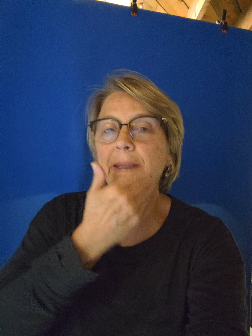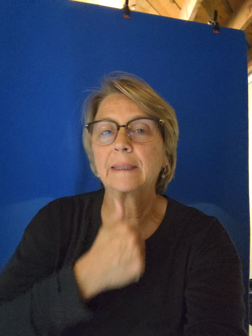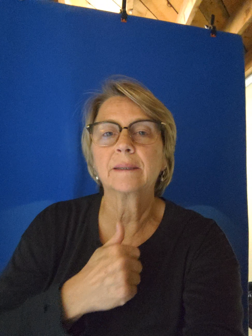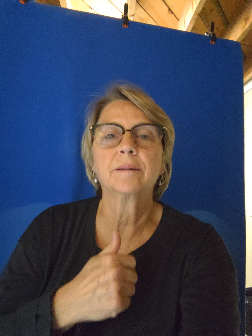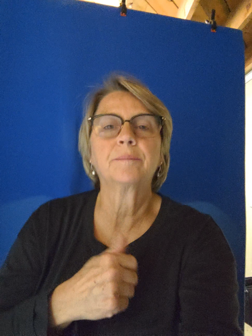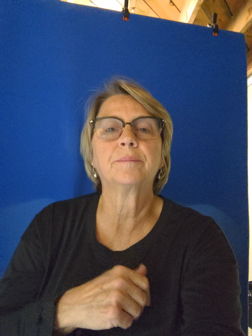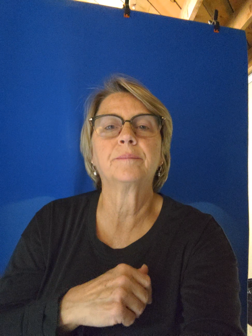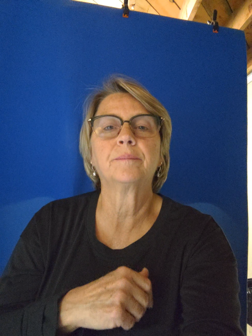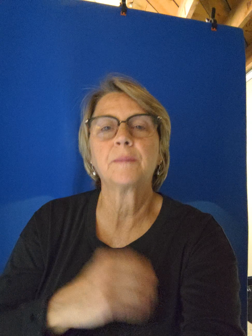napkin